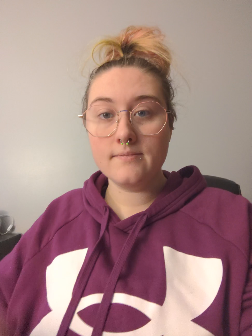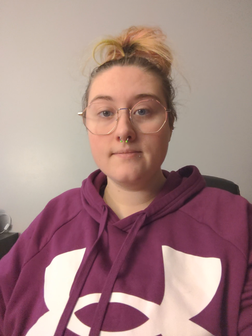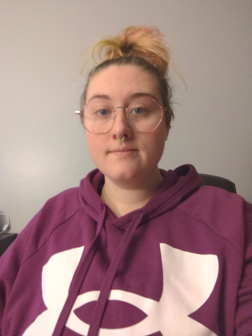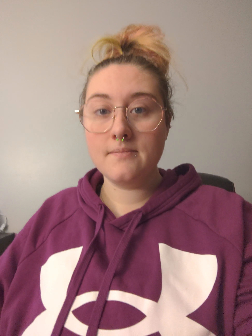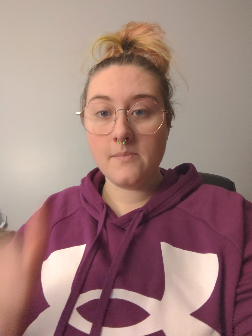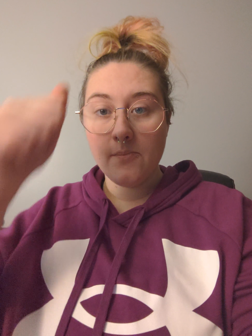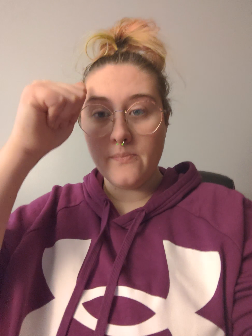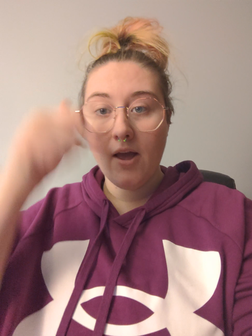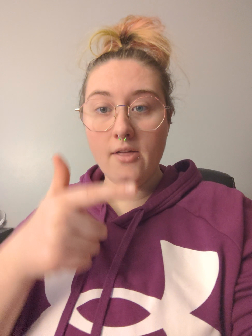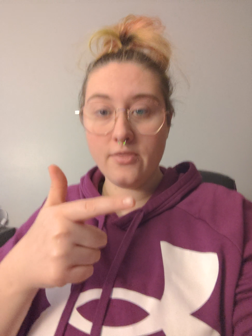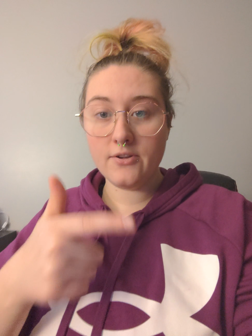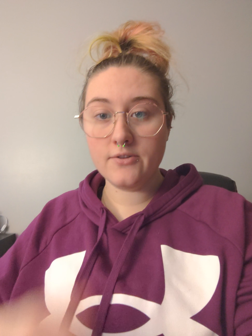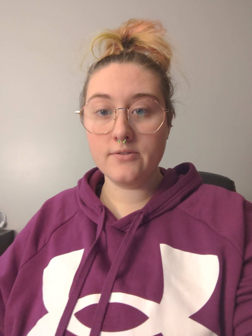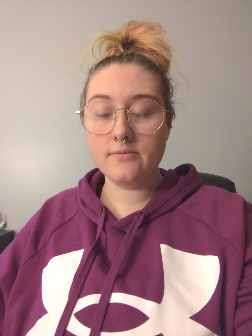brother